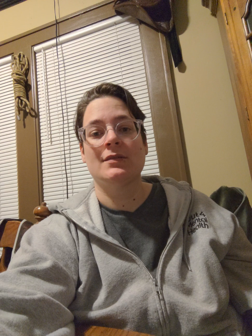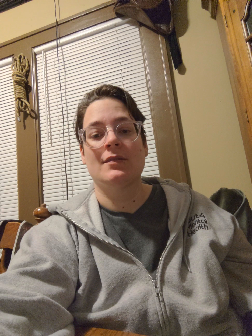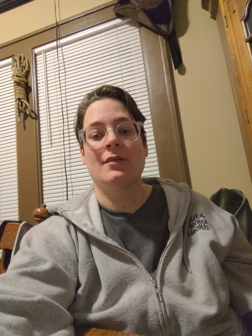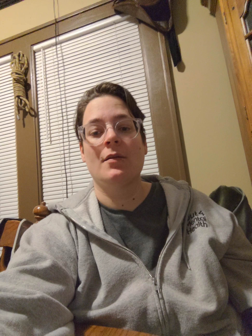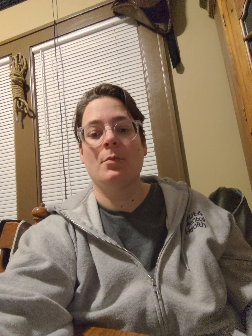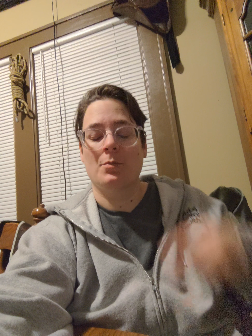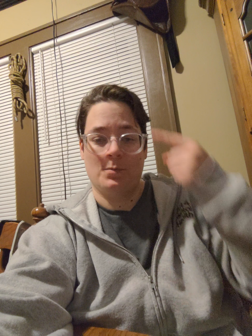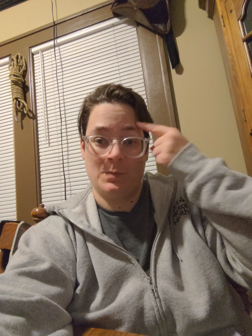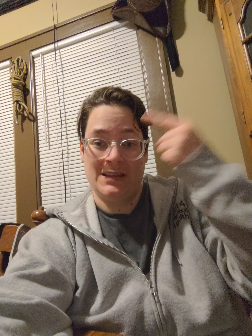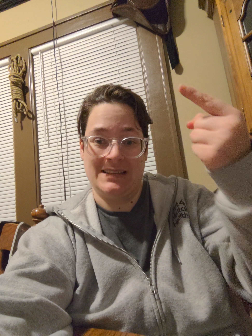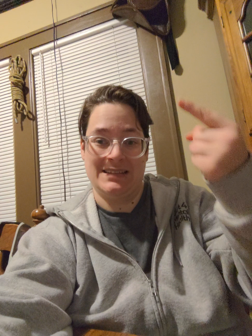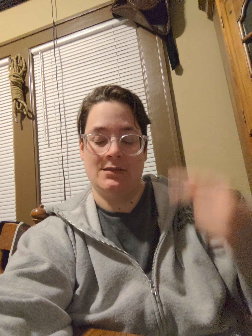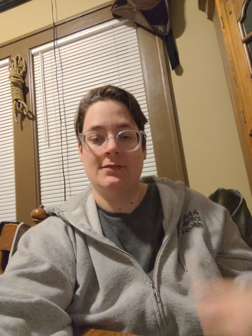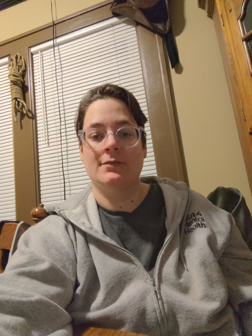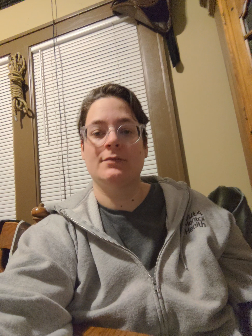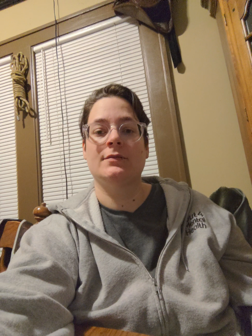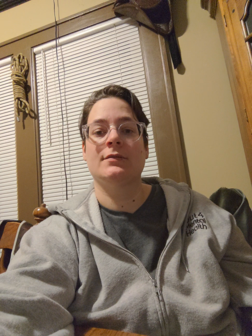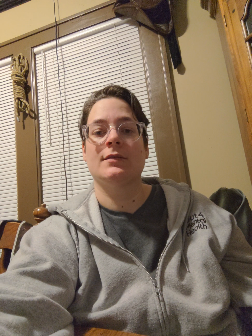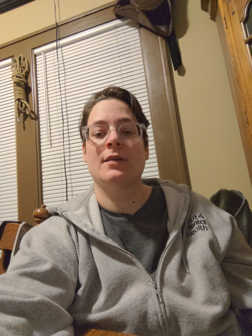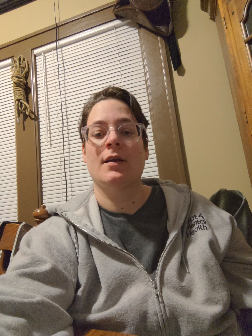penny